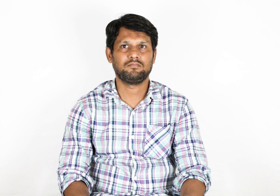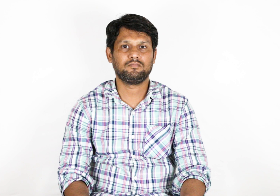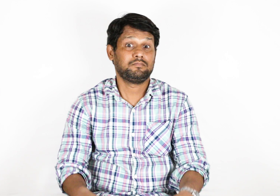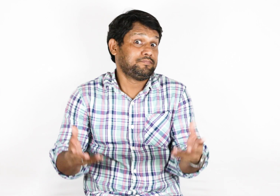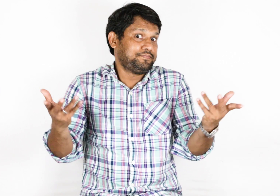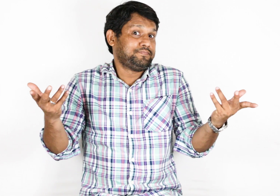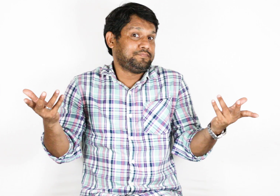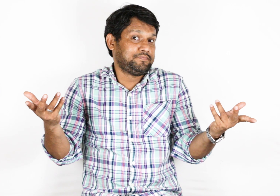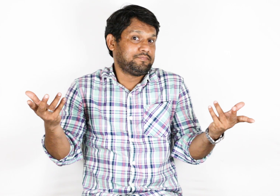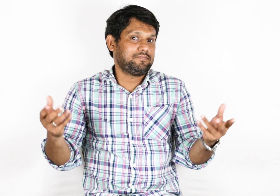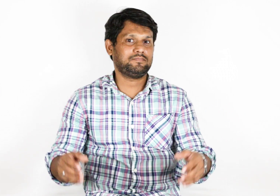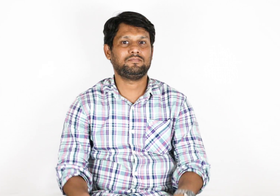surprise